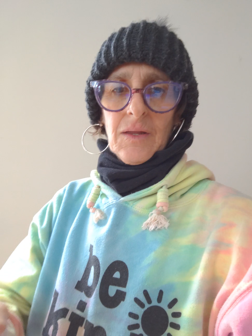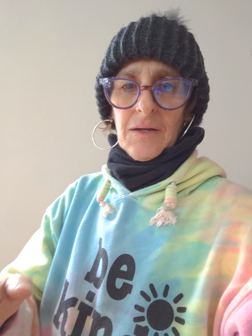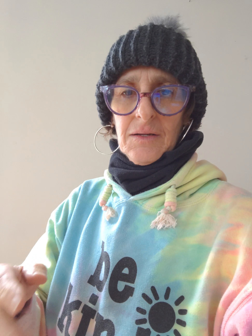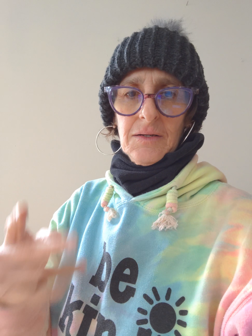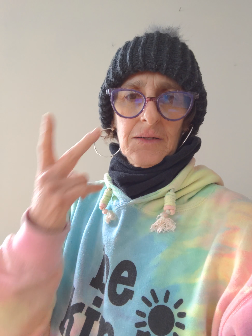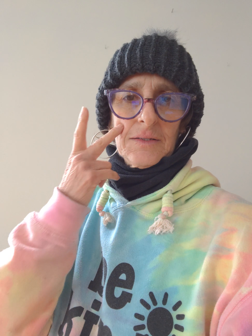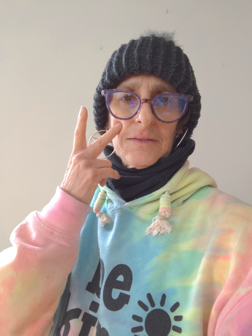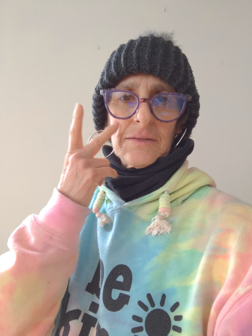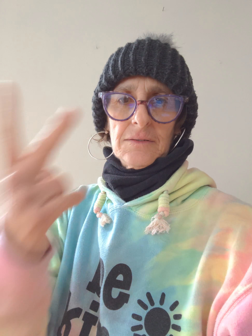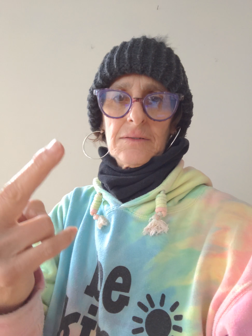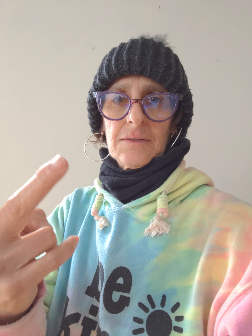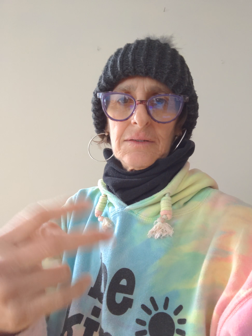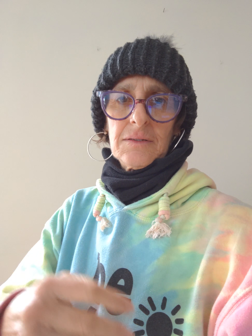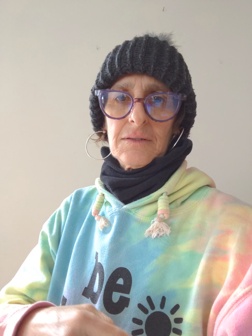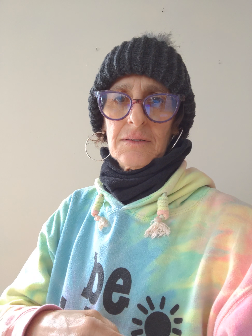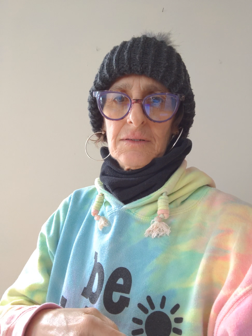see